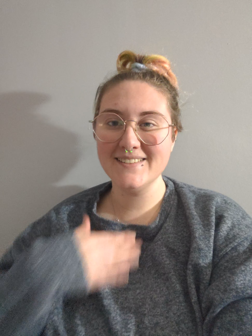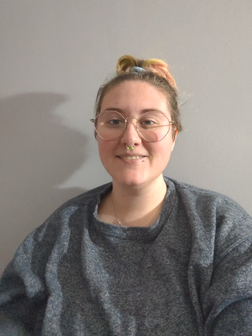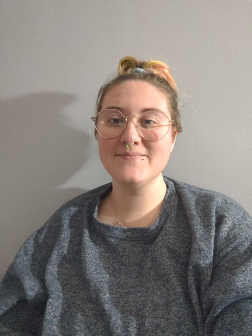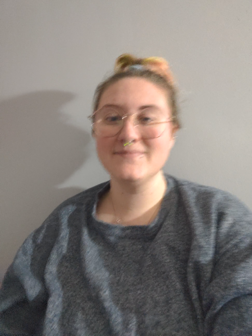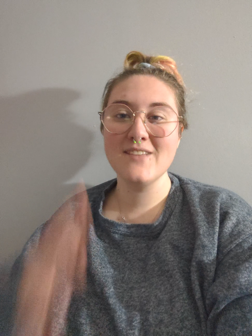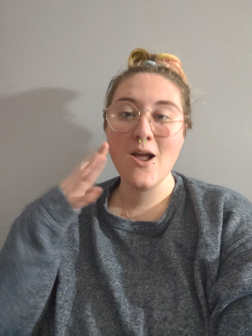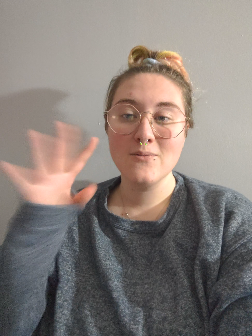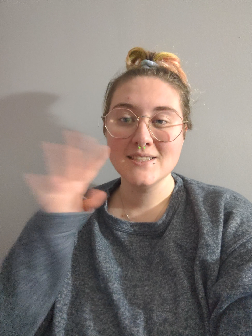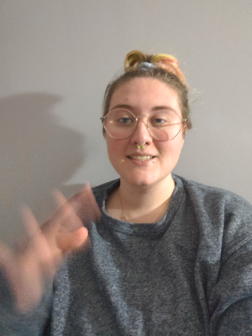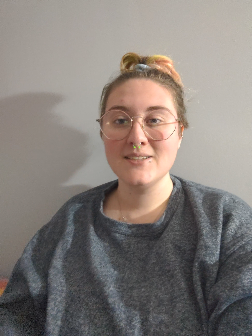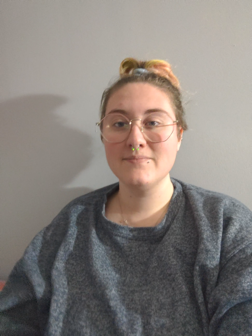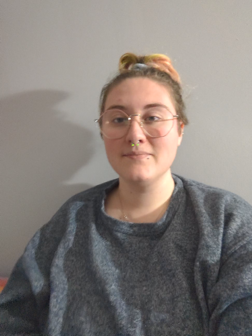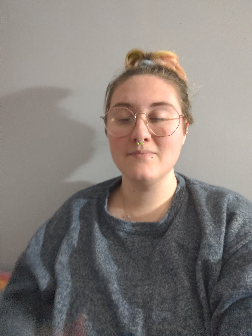noisy